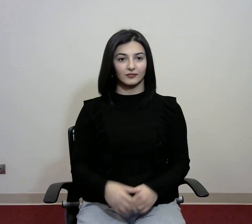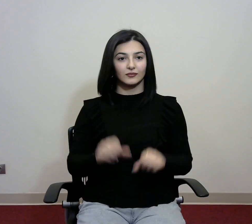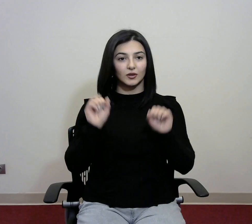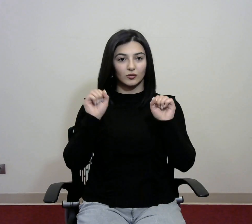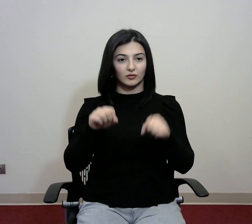olar